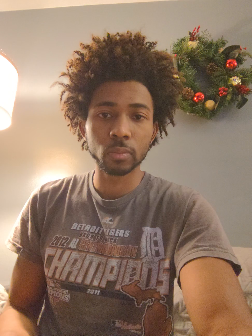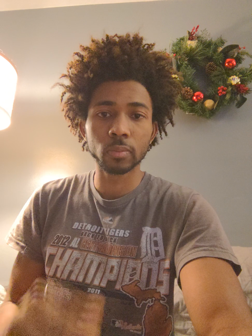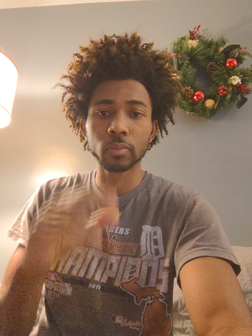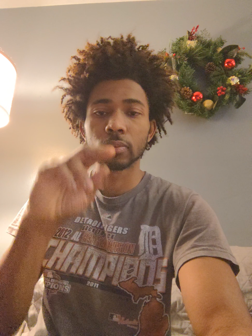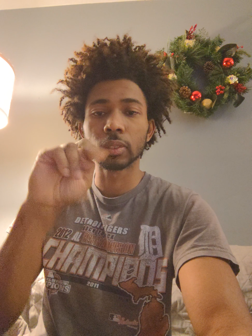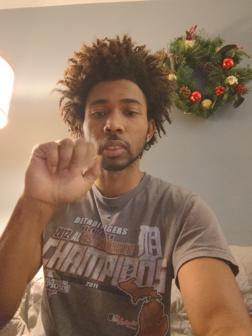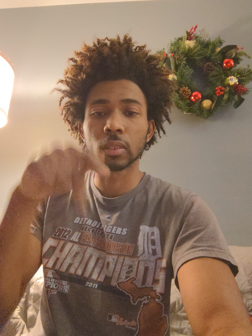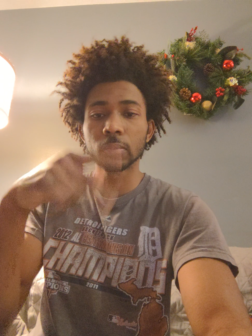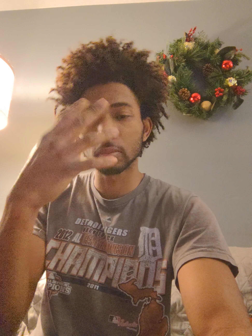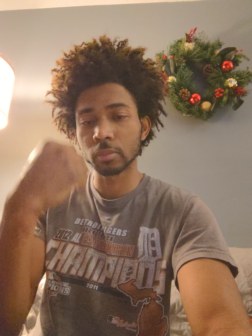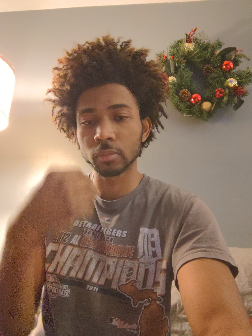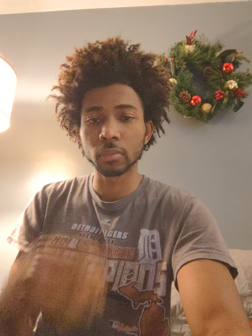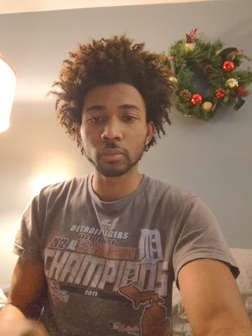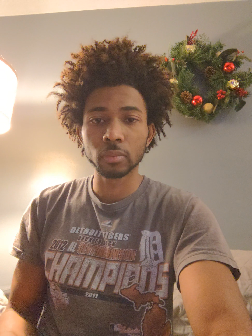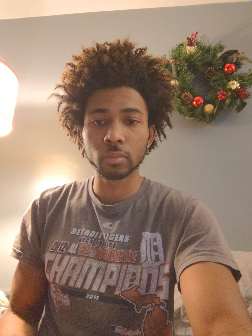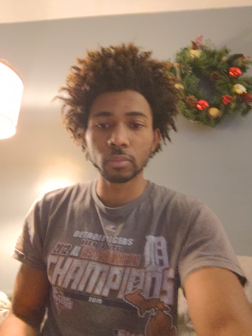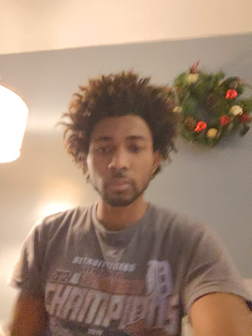nap